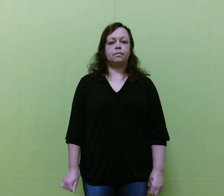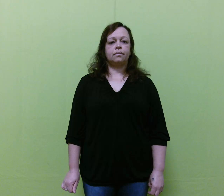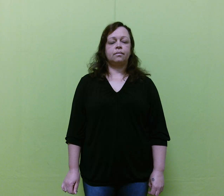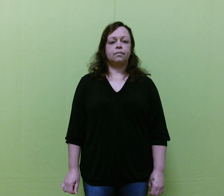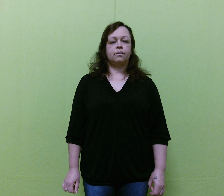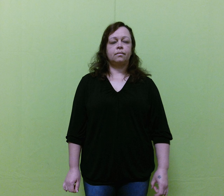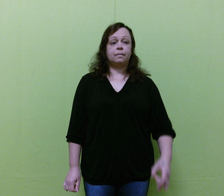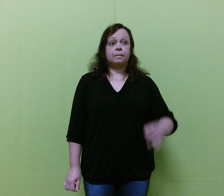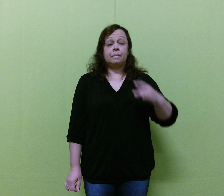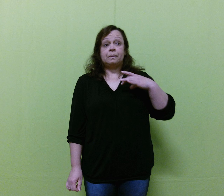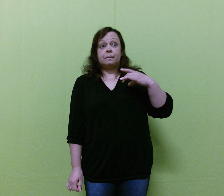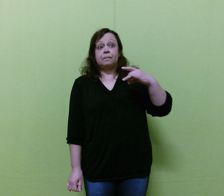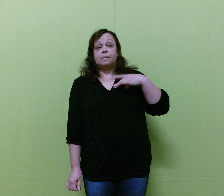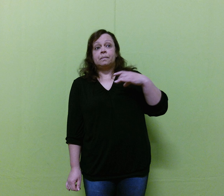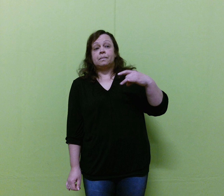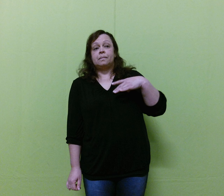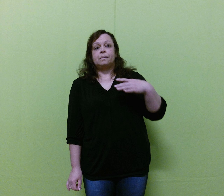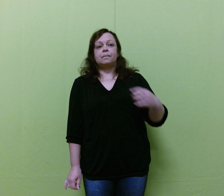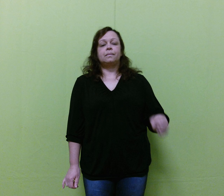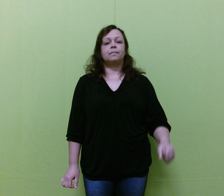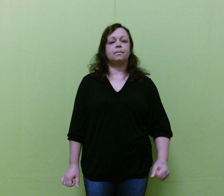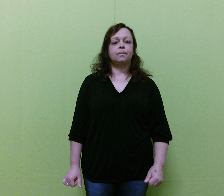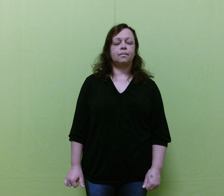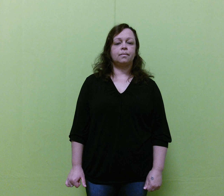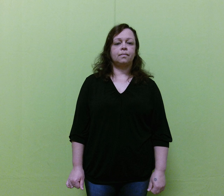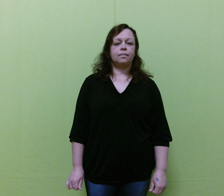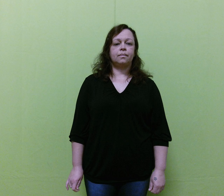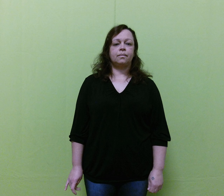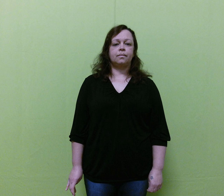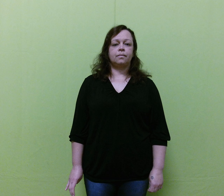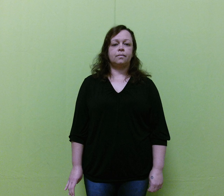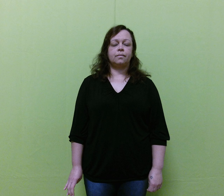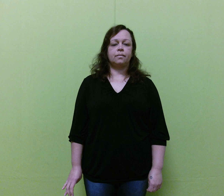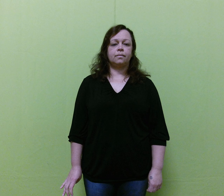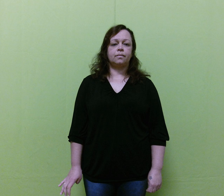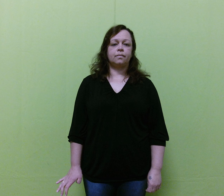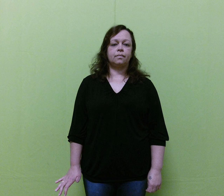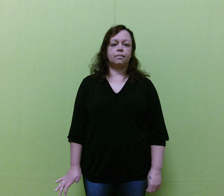medo